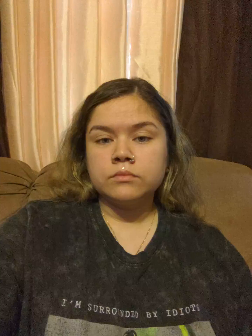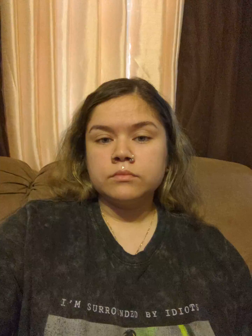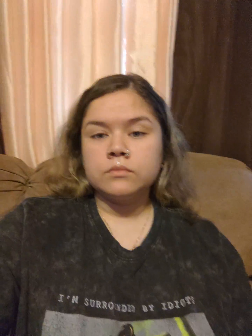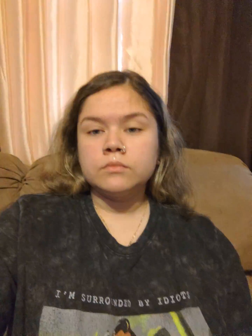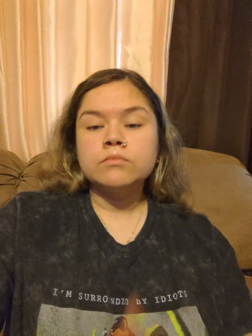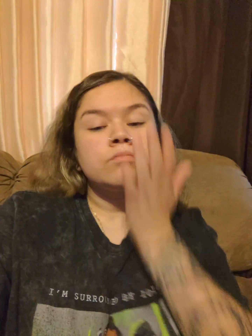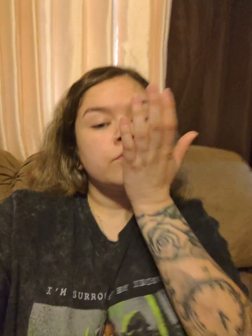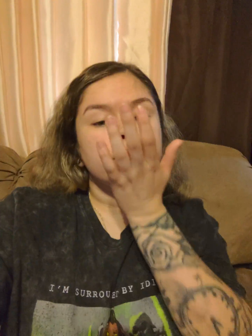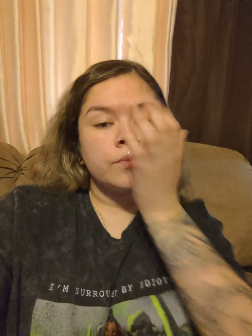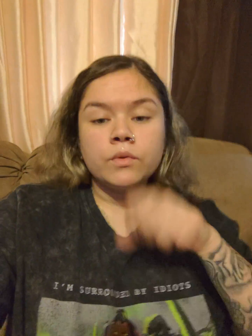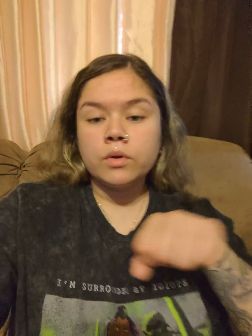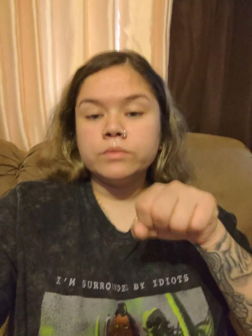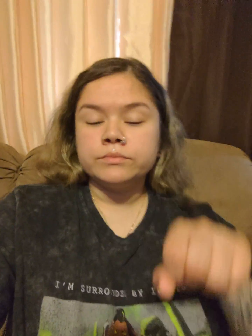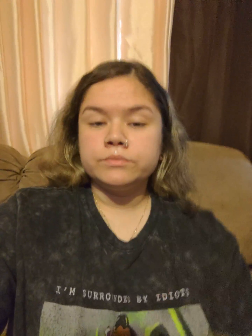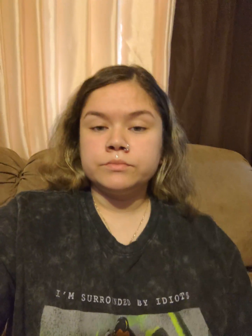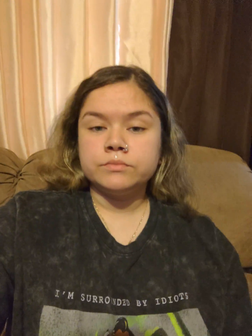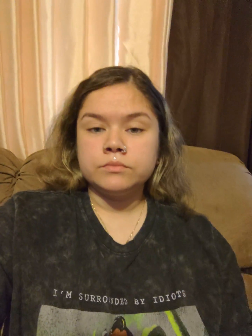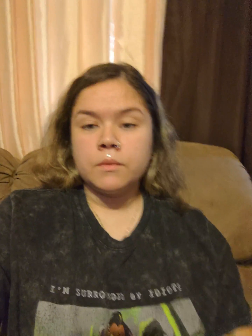lawn mower